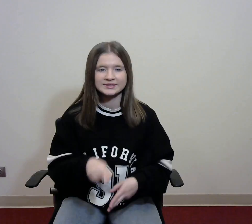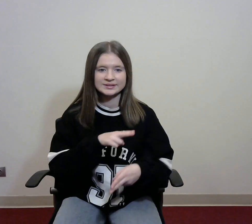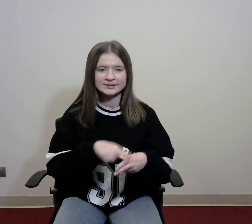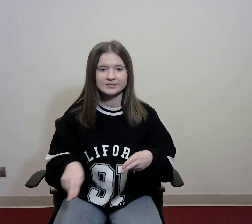itmiş